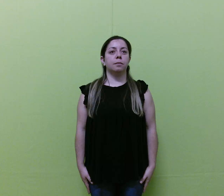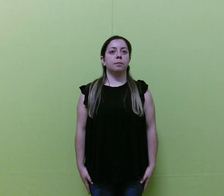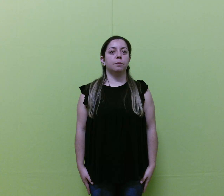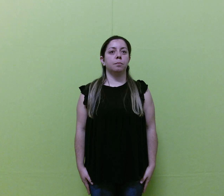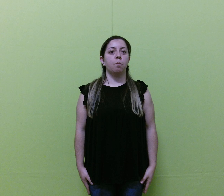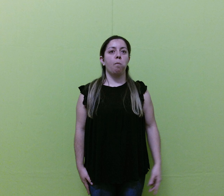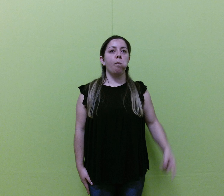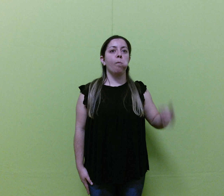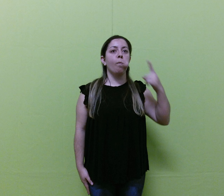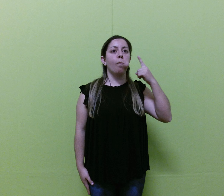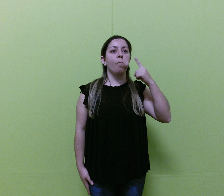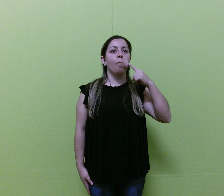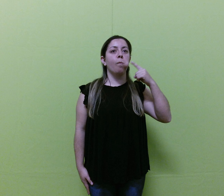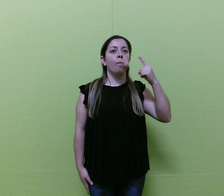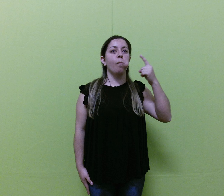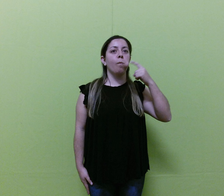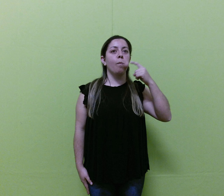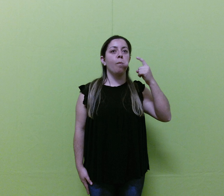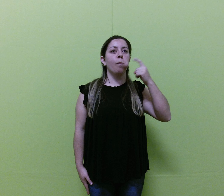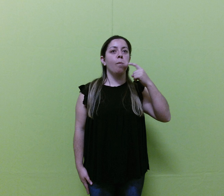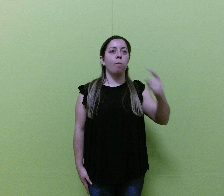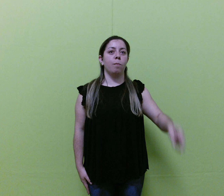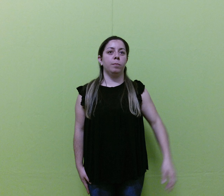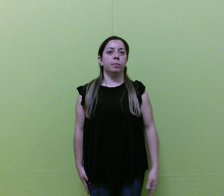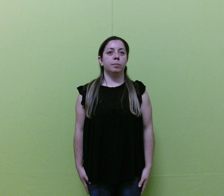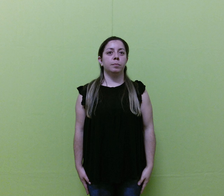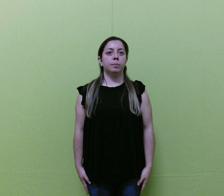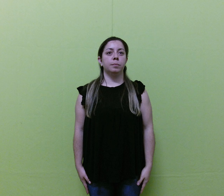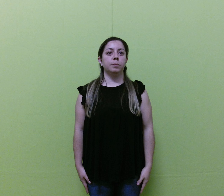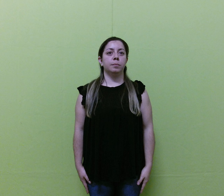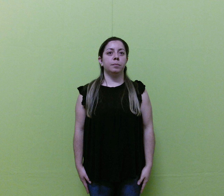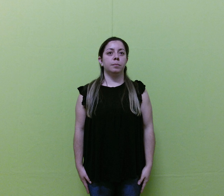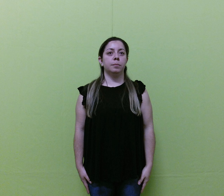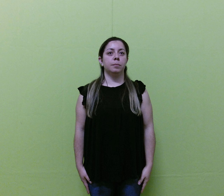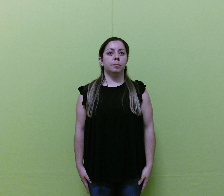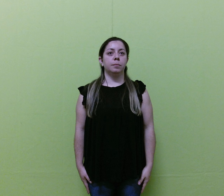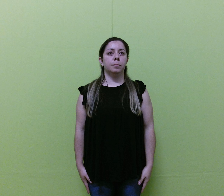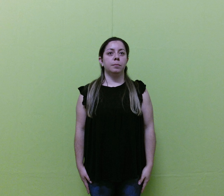bala